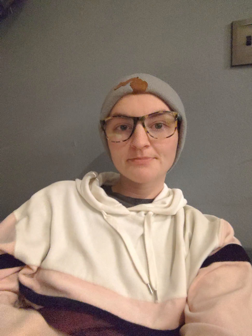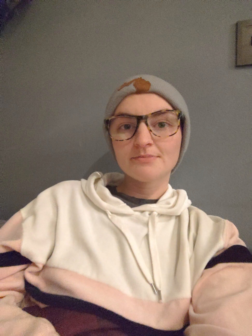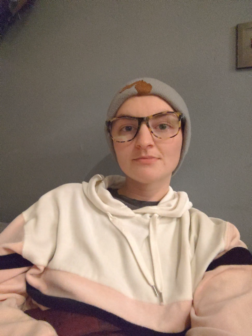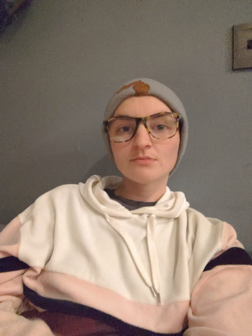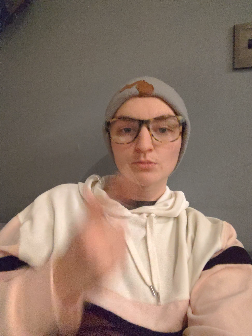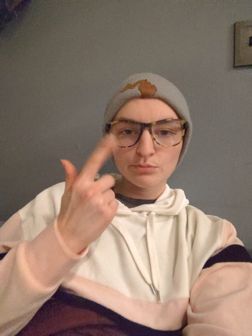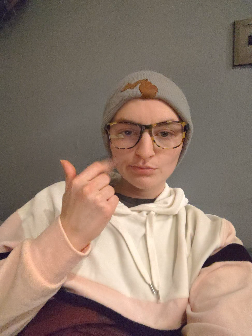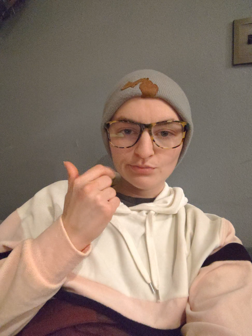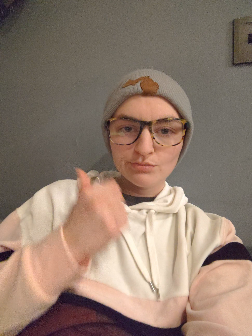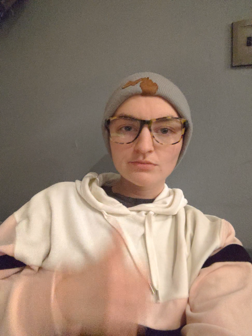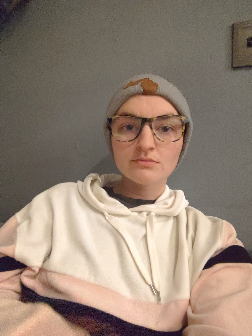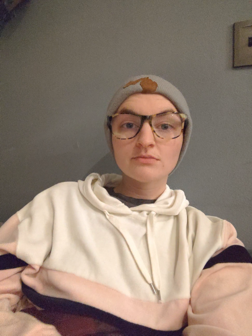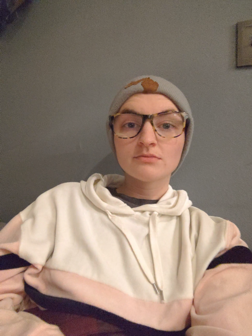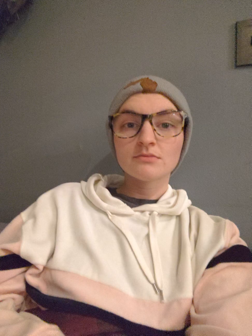cry